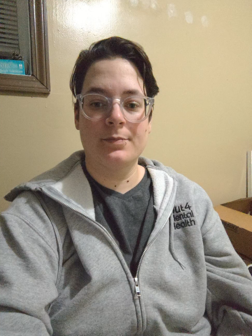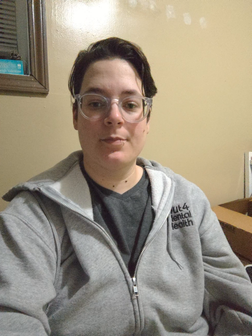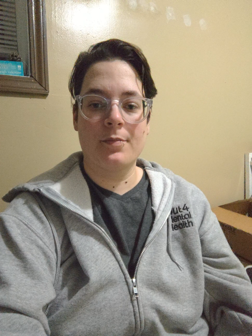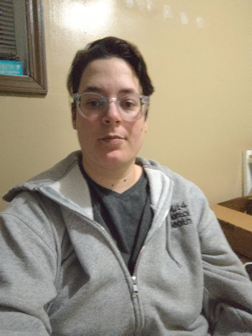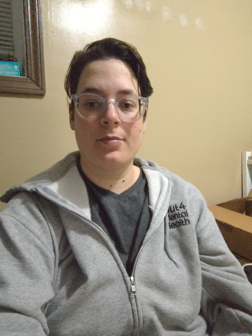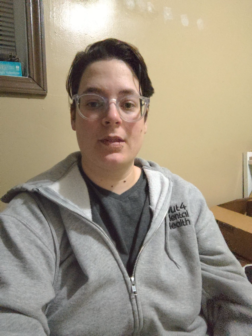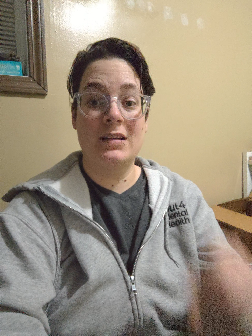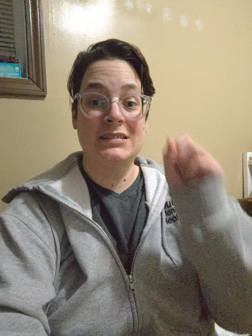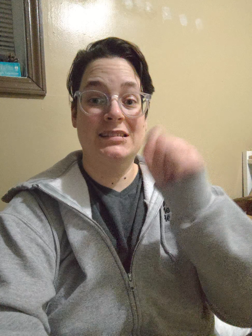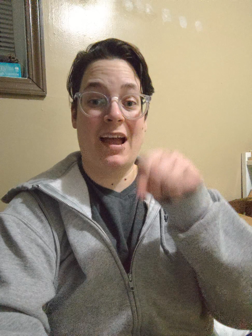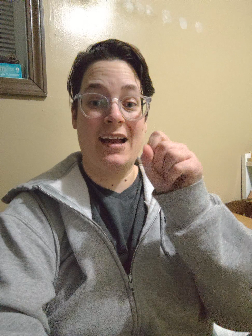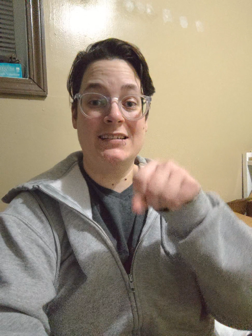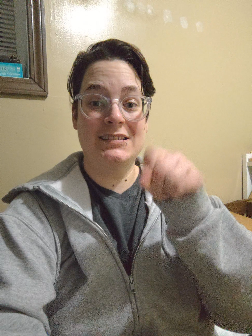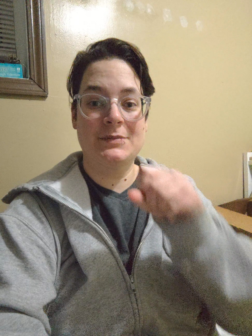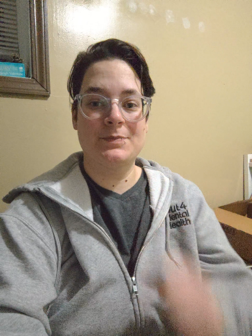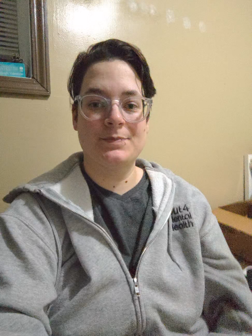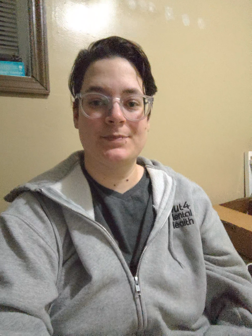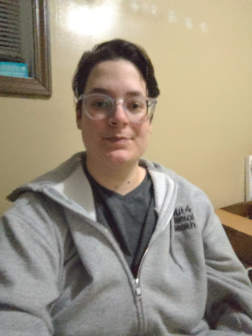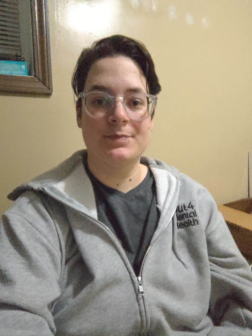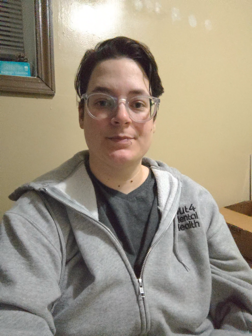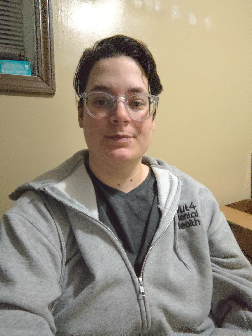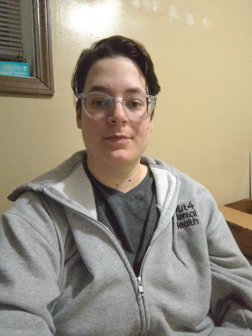yes